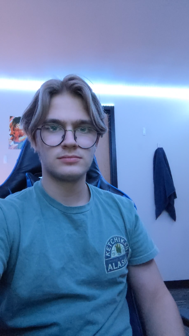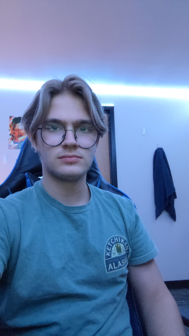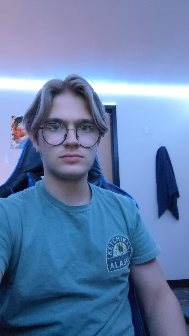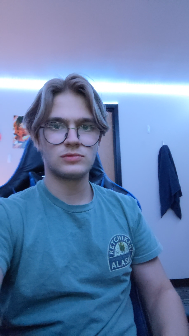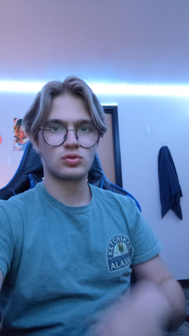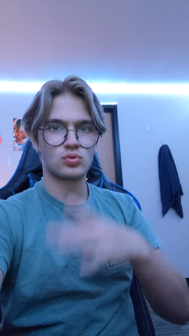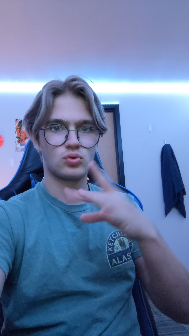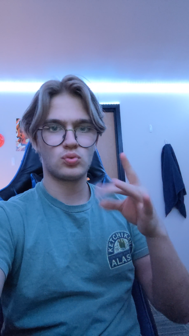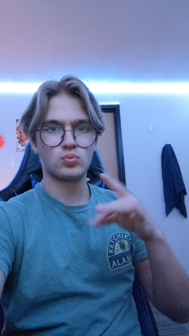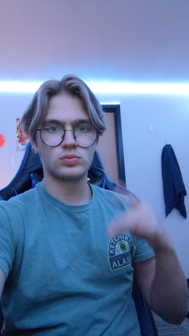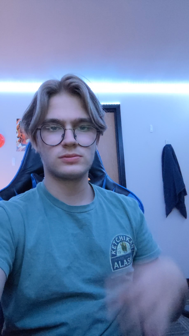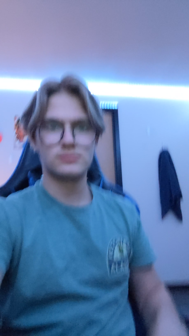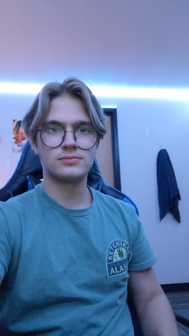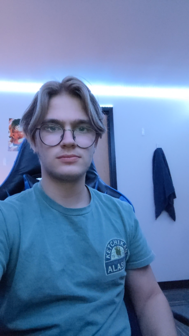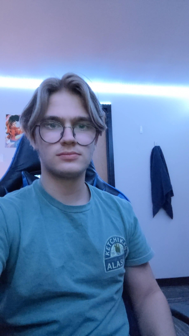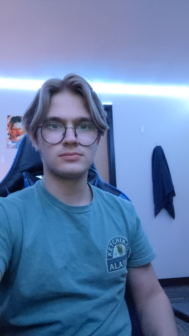choose